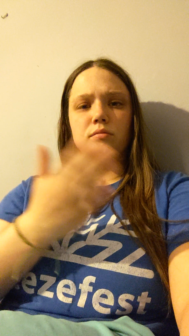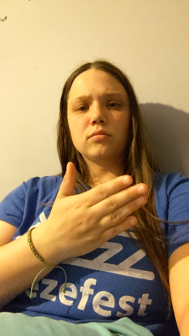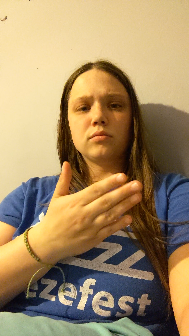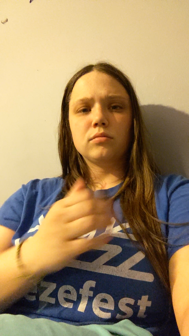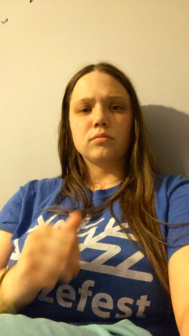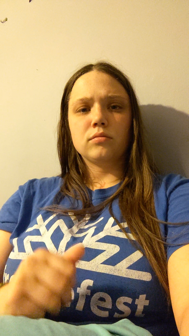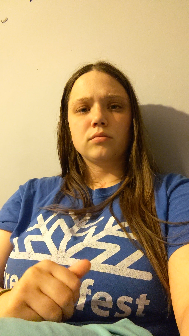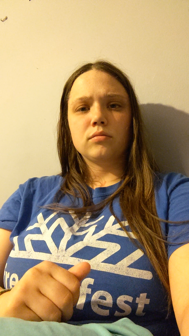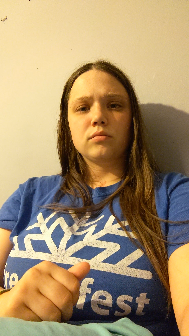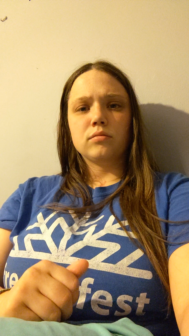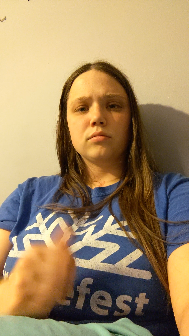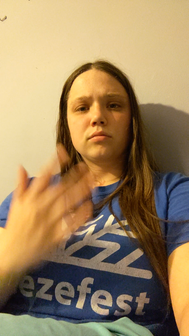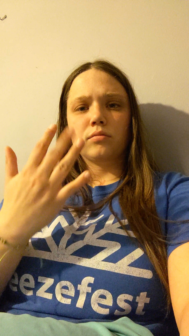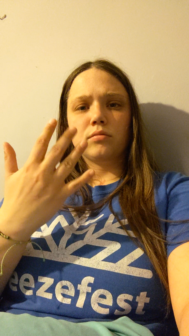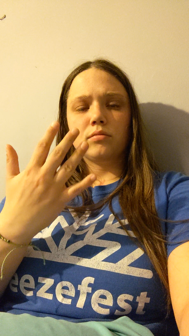hand